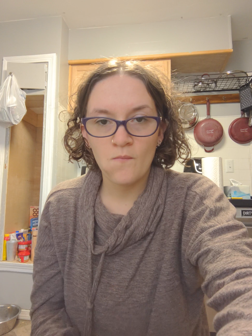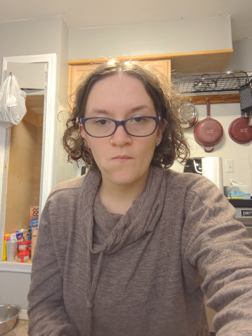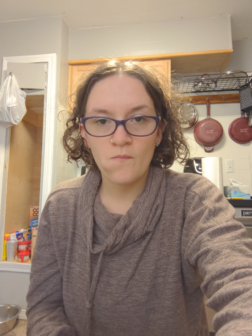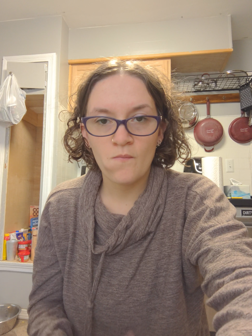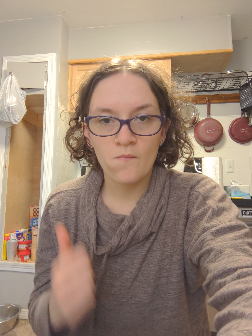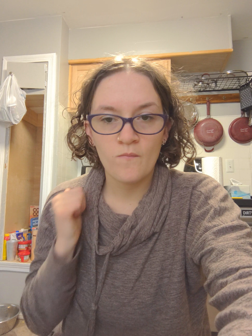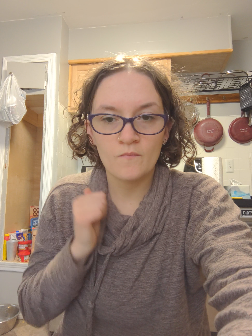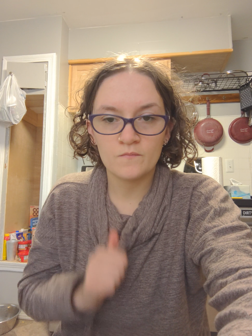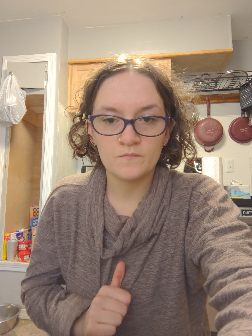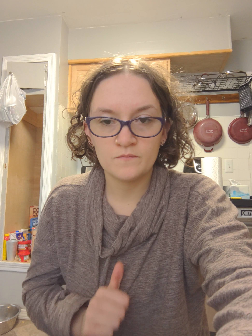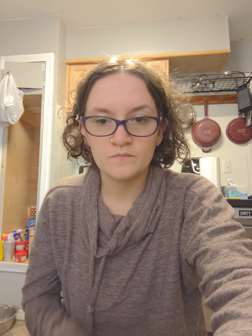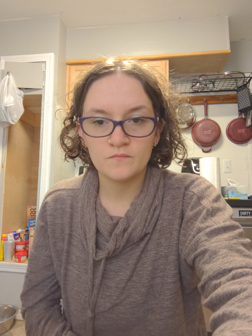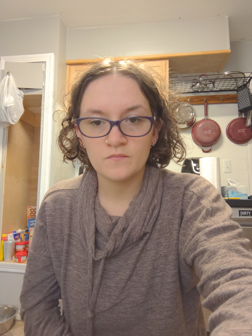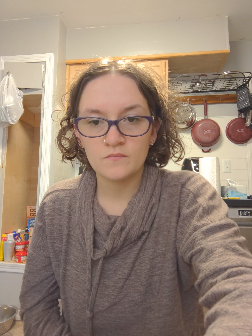jacket